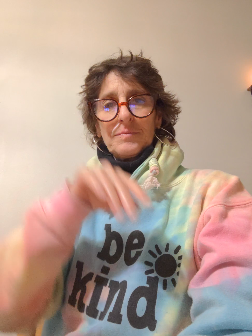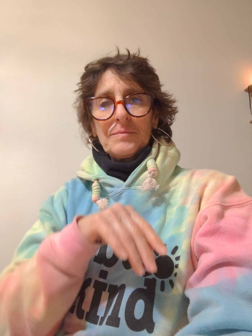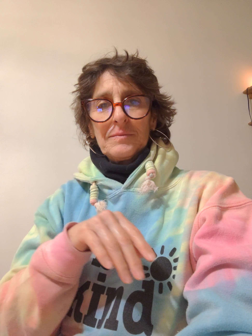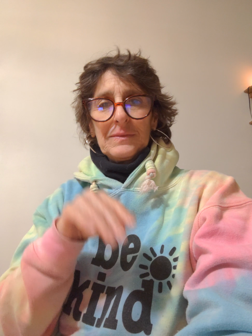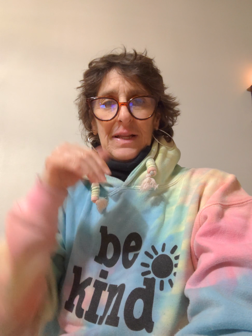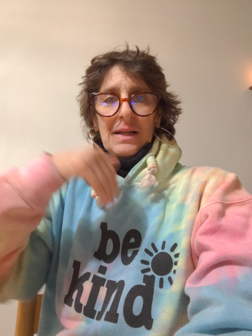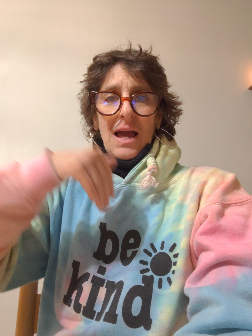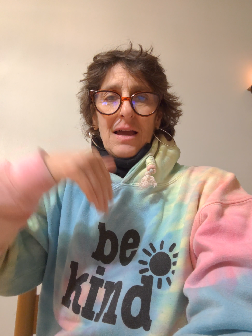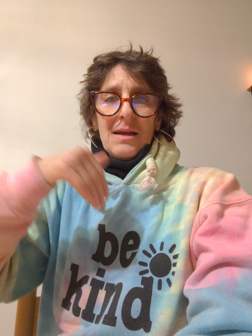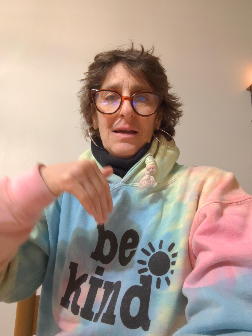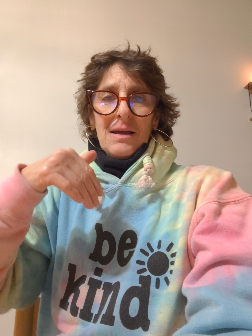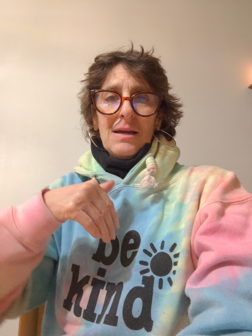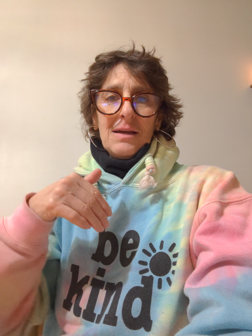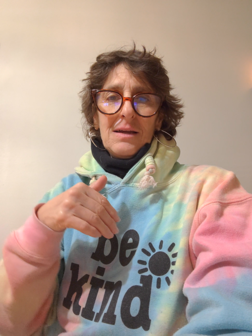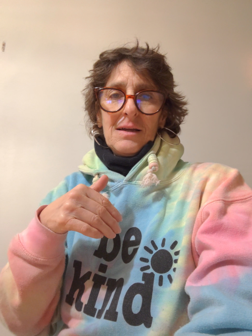night